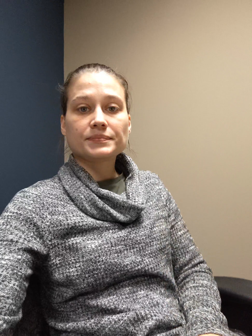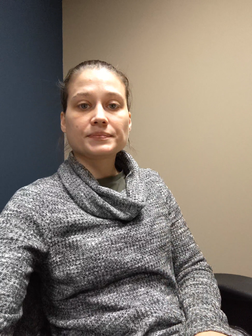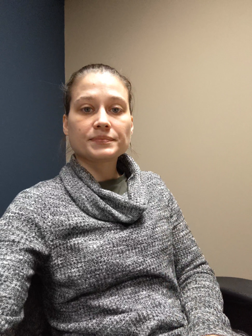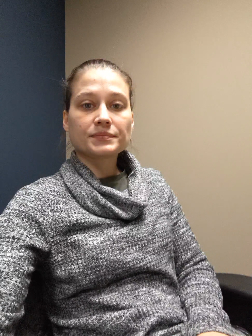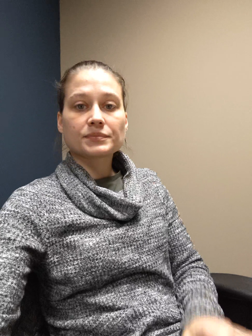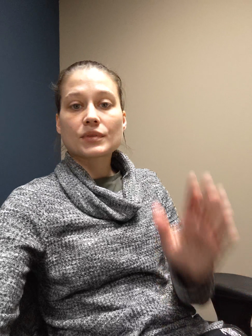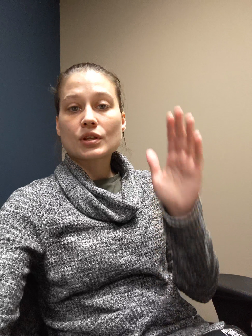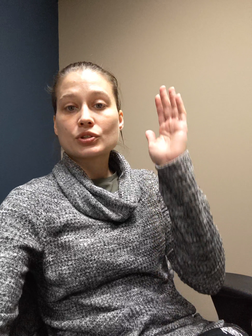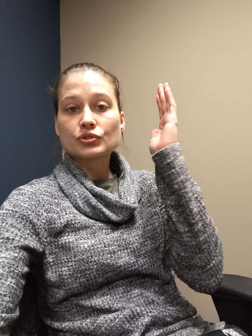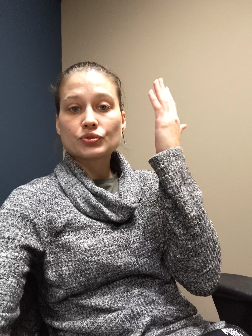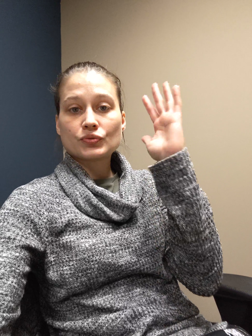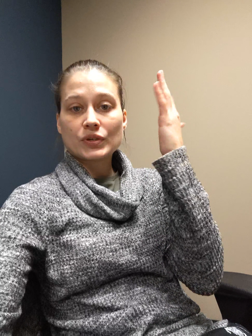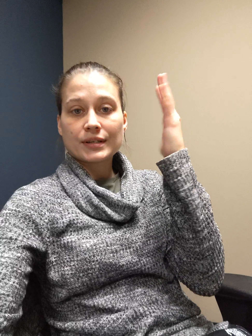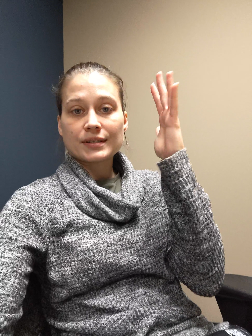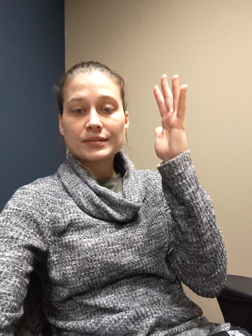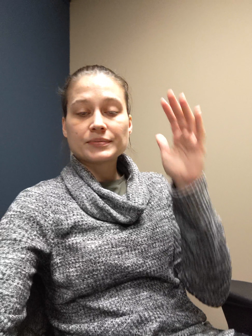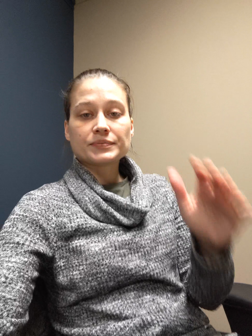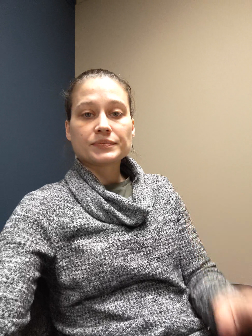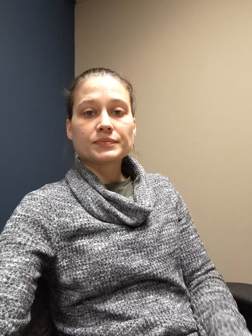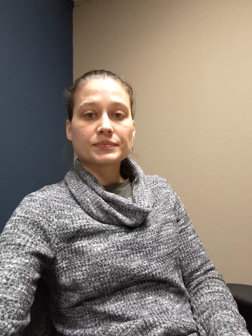tree